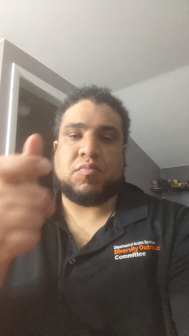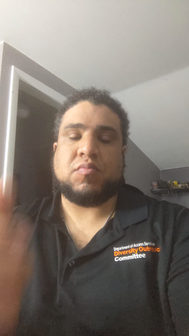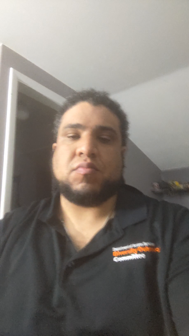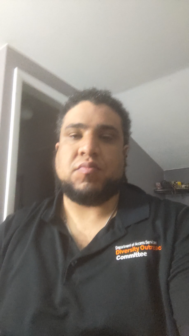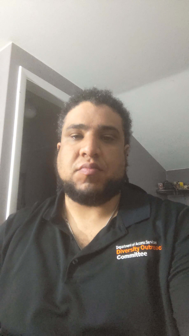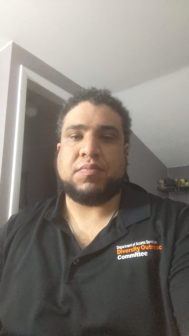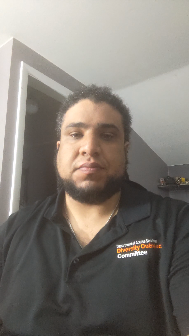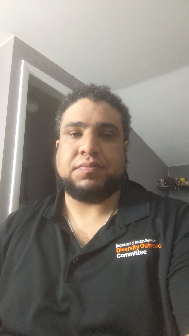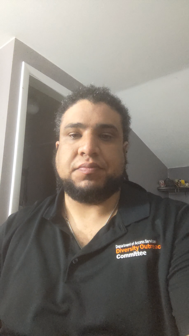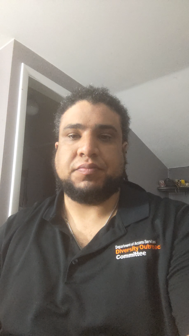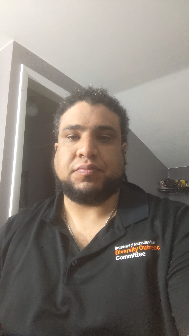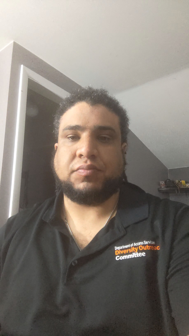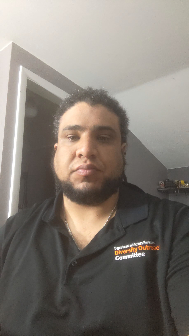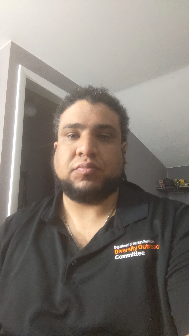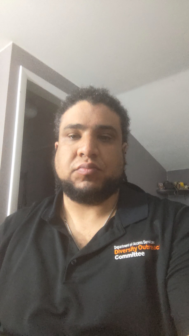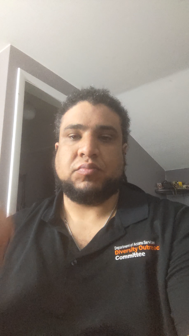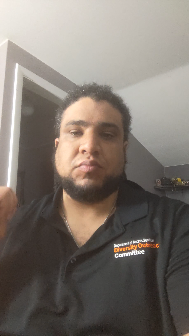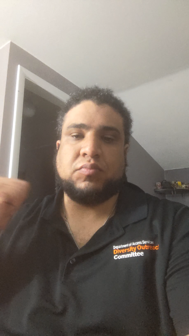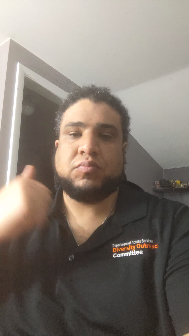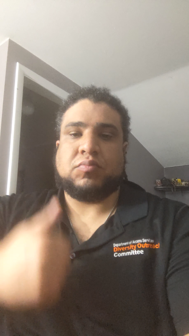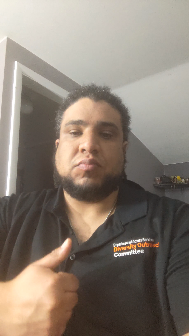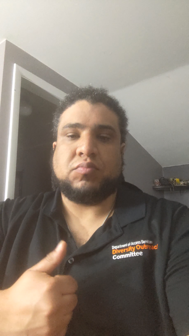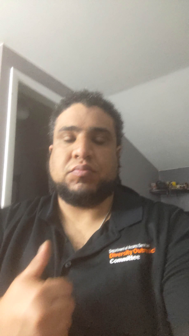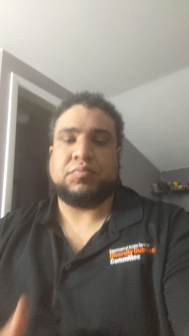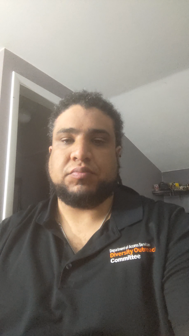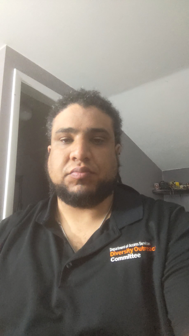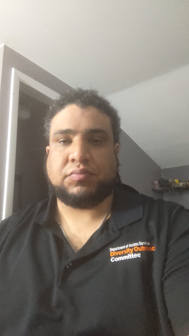coats